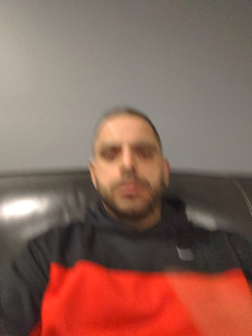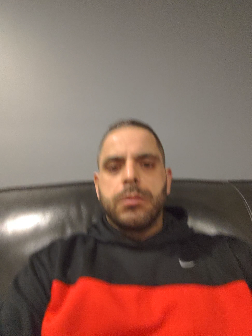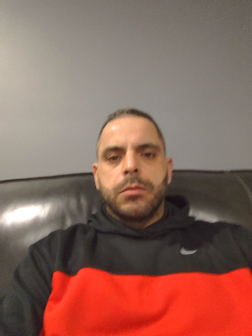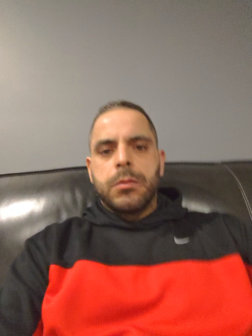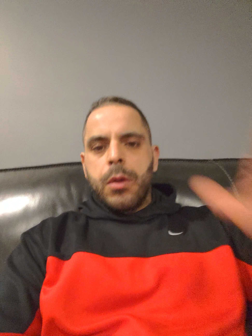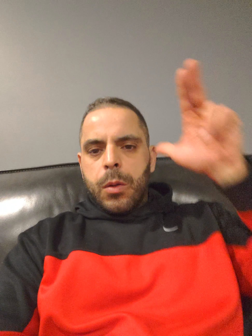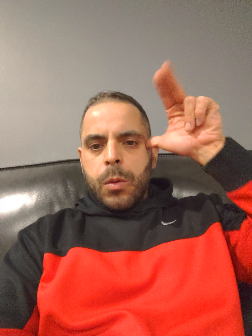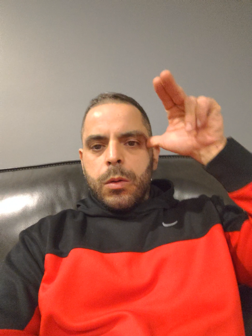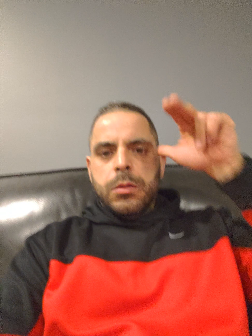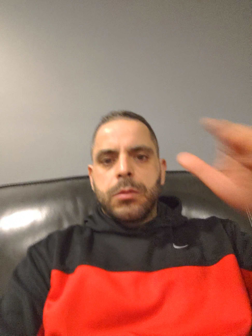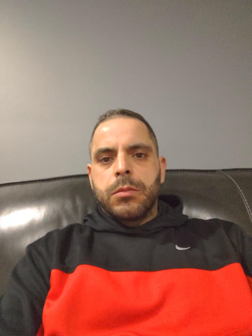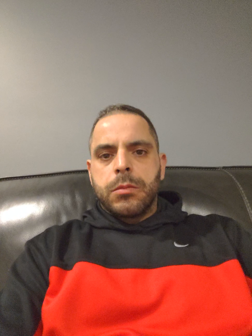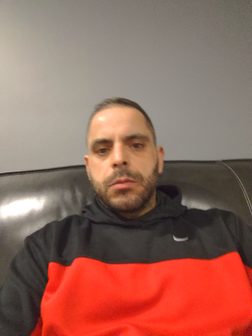horse